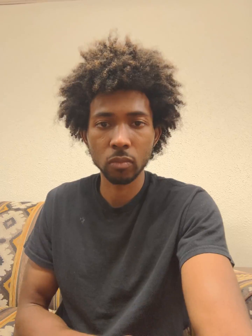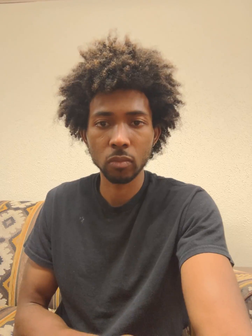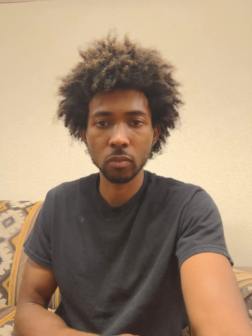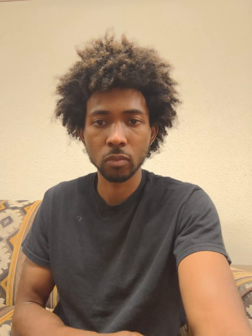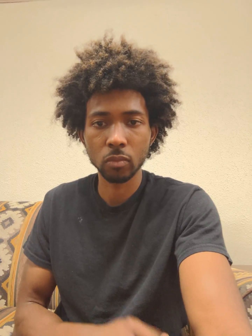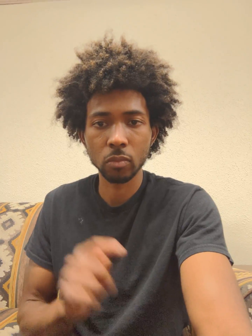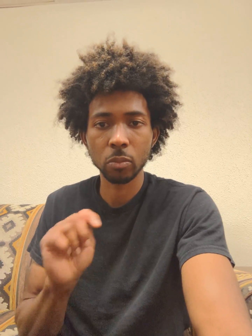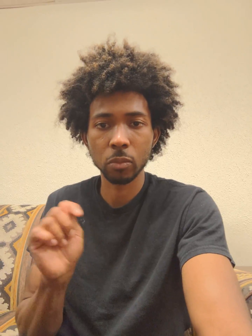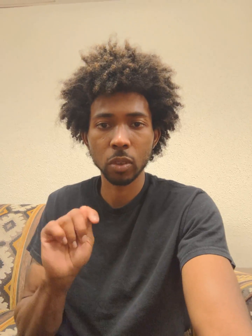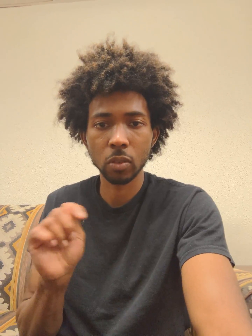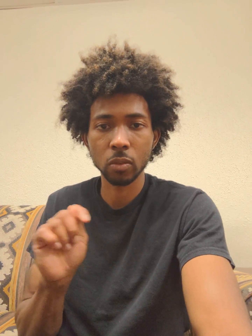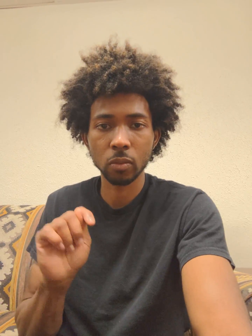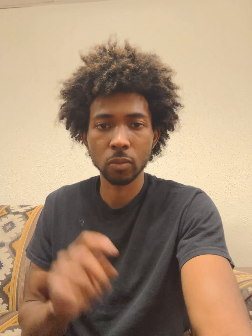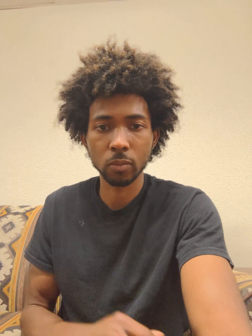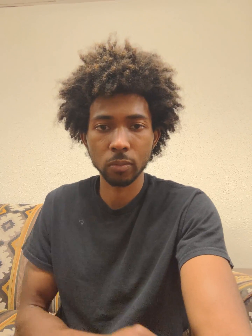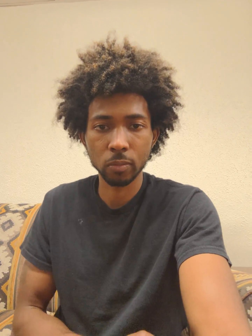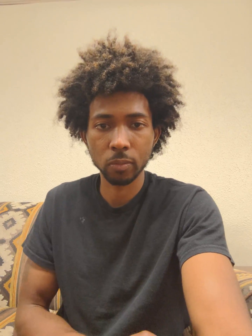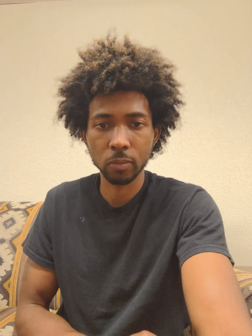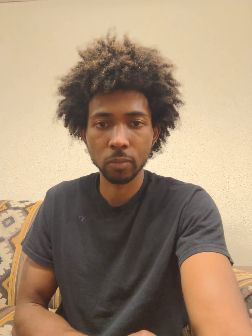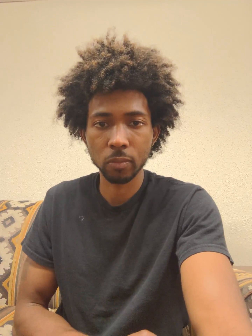bathroom